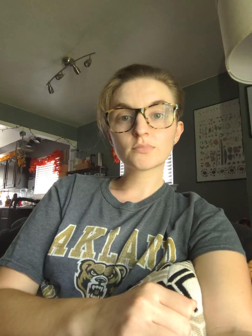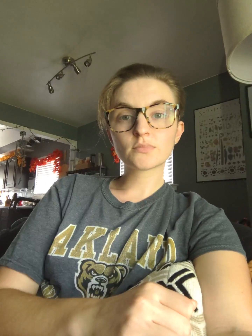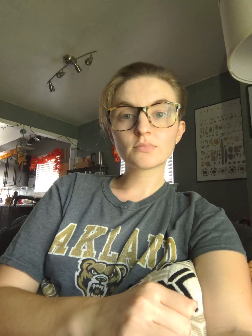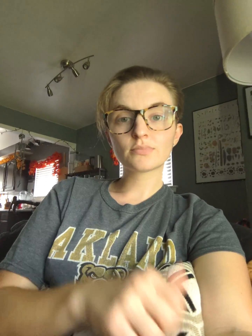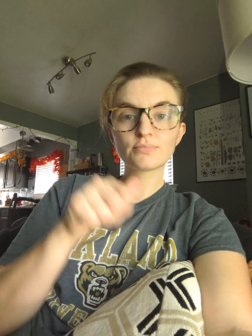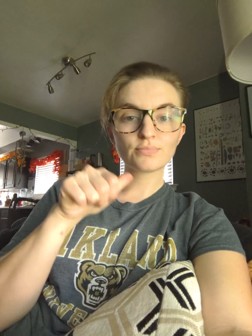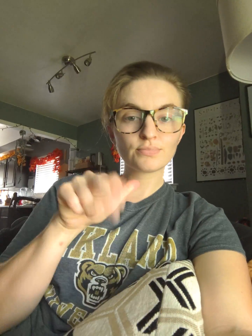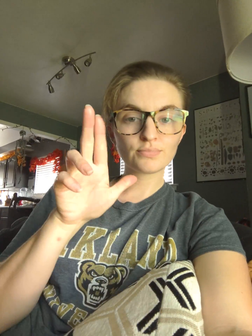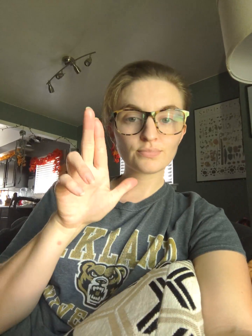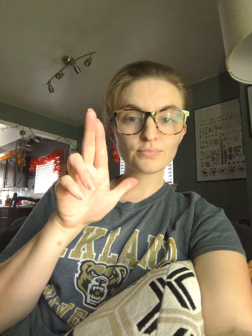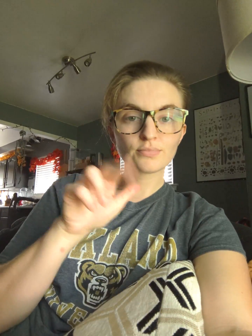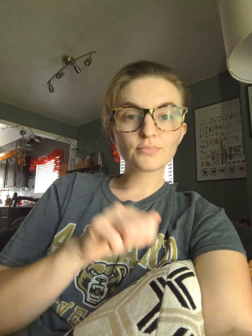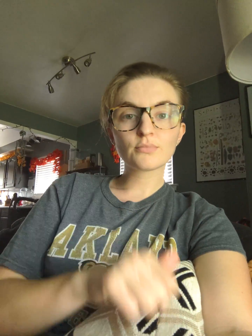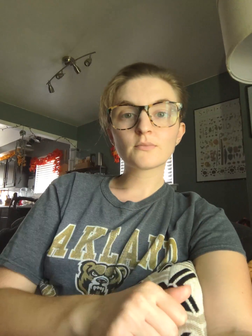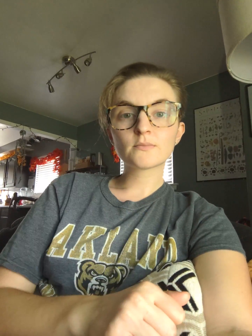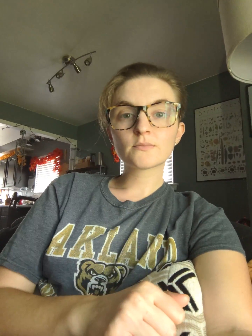lick